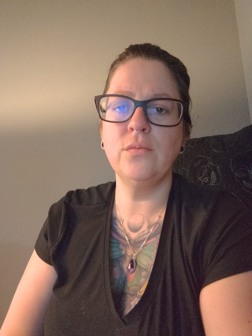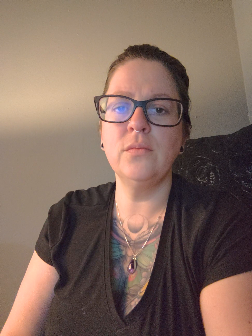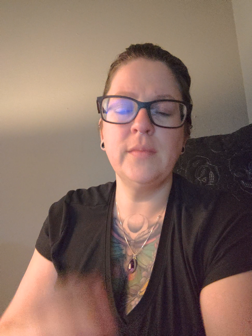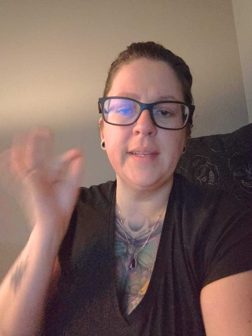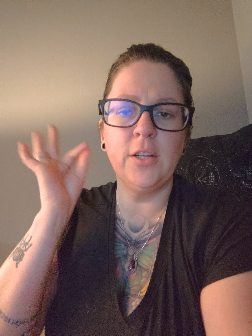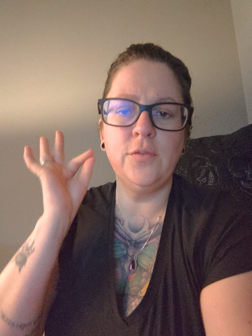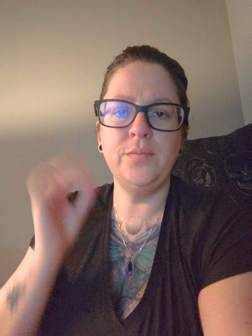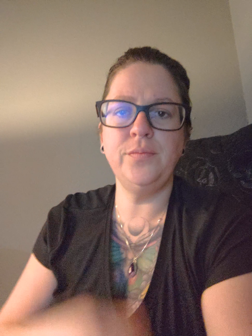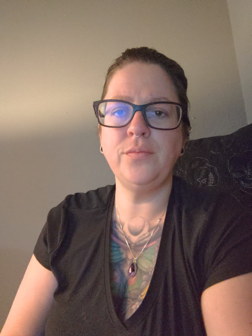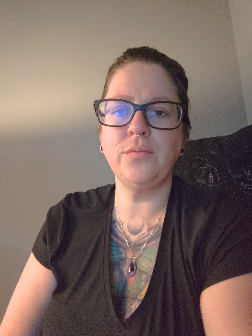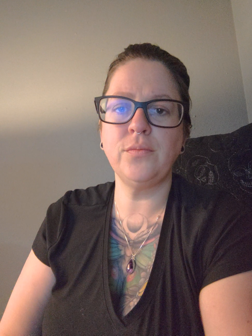hair